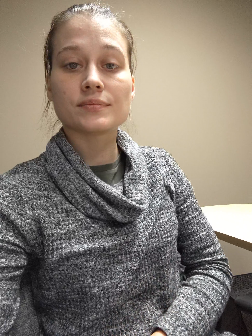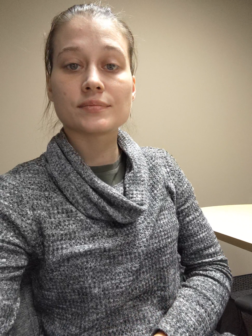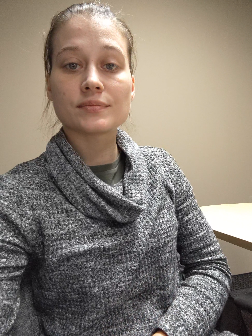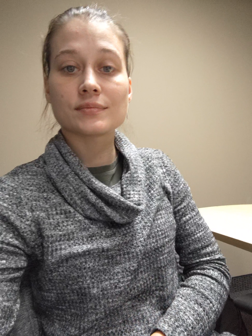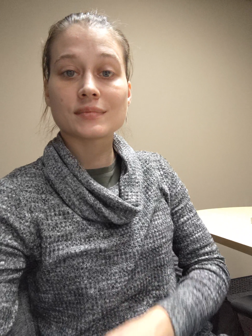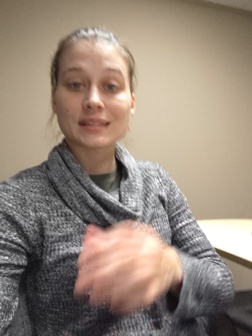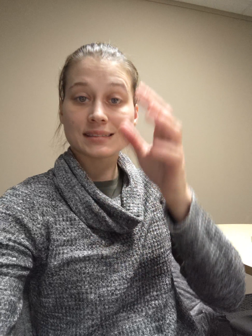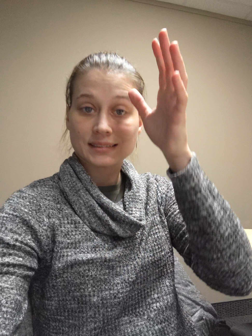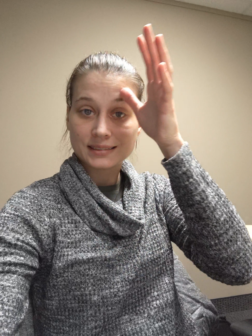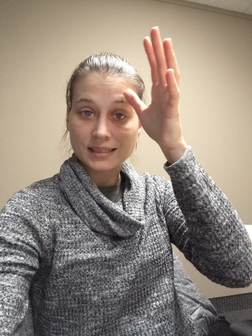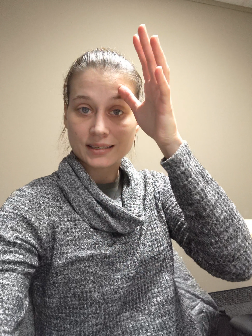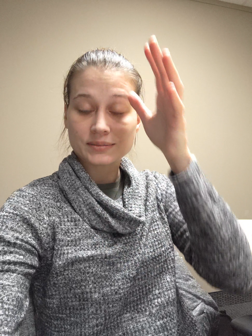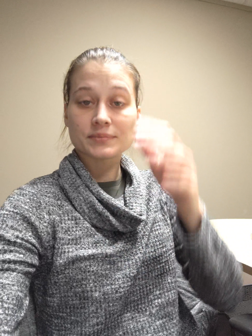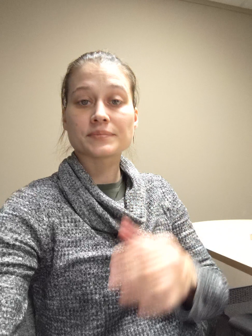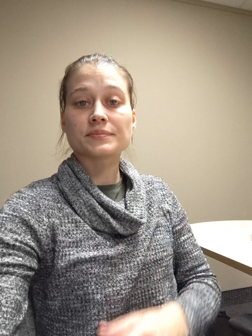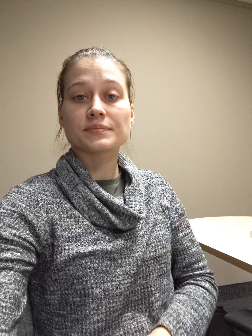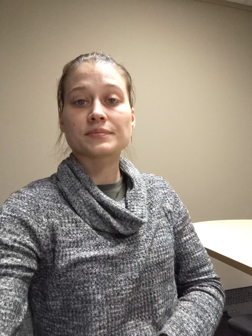dad